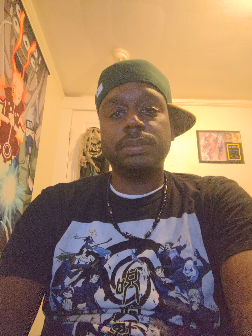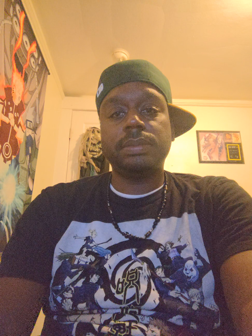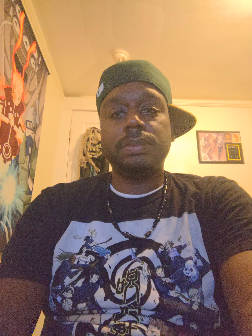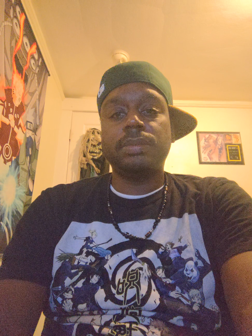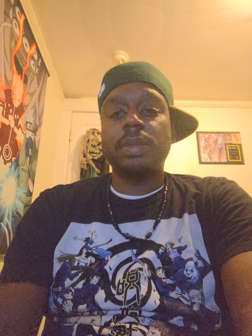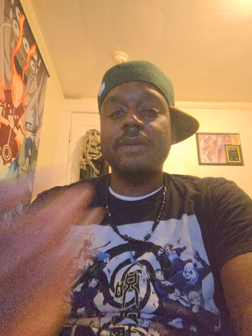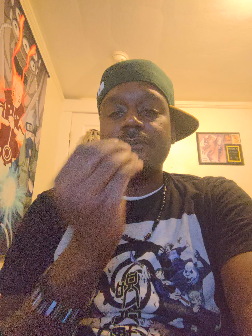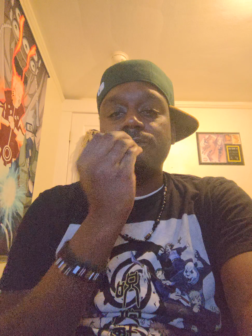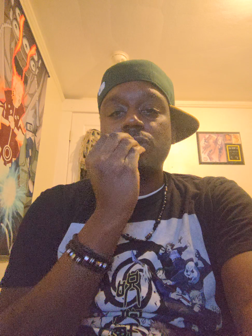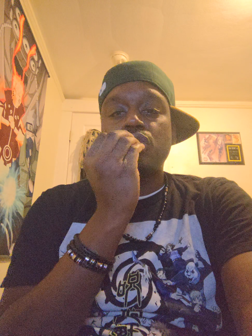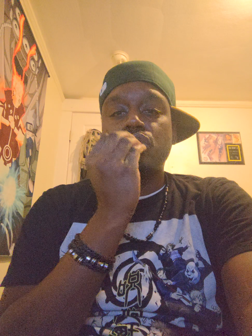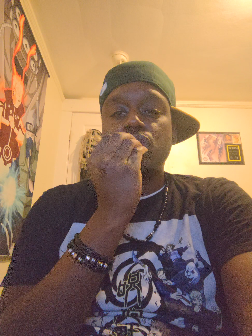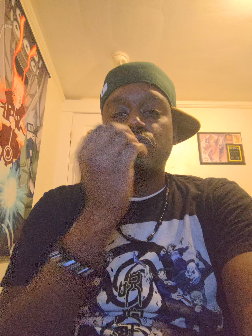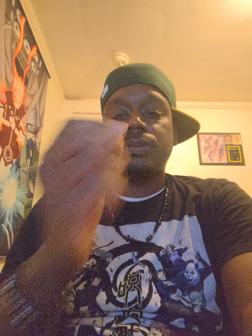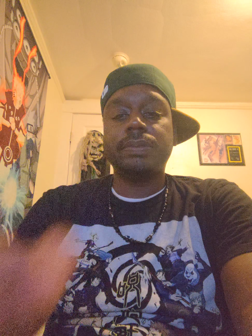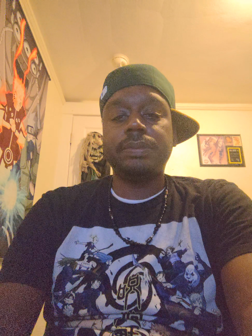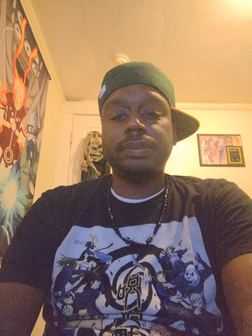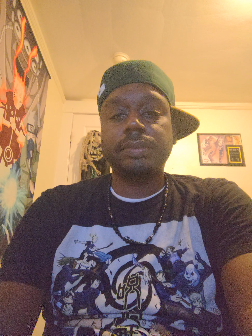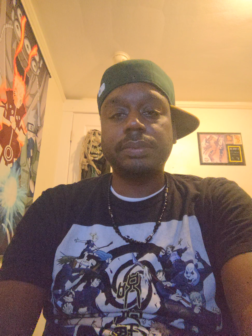food